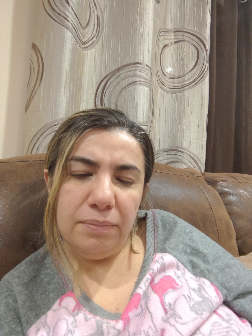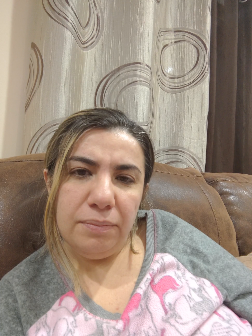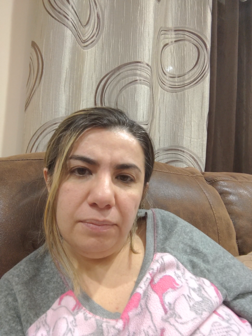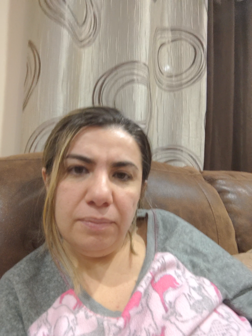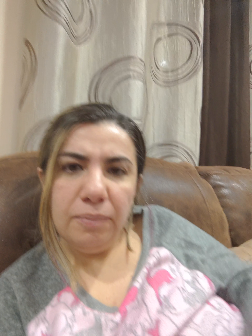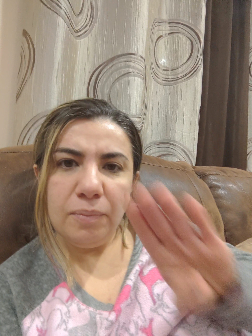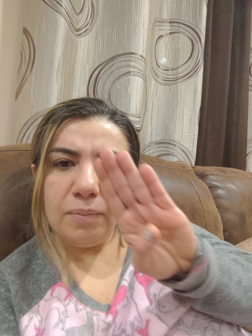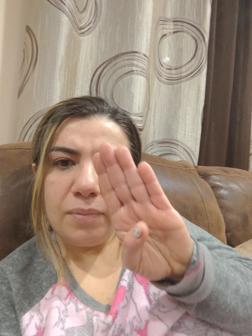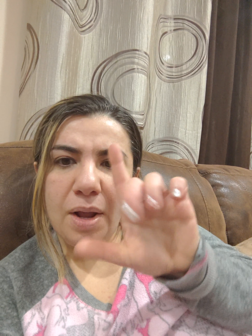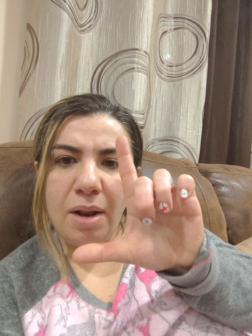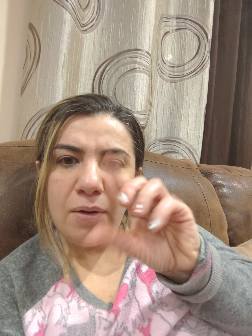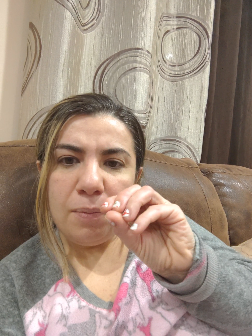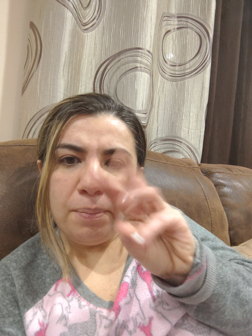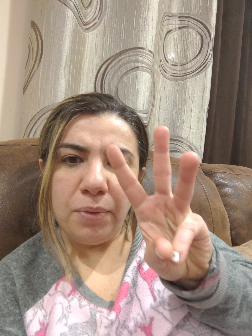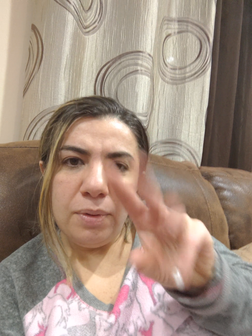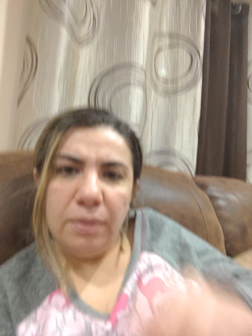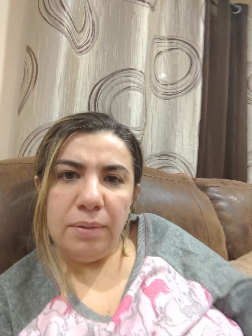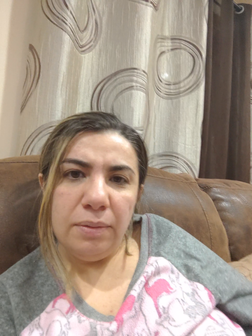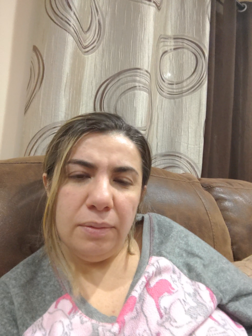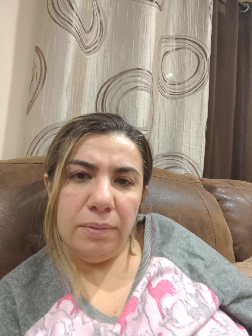blow